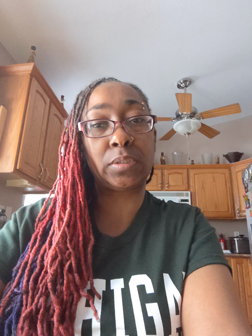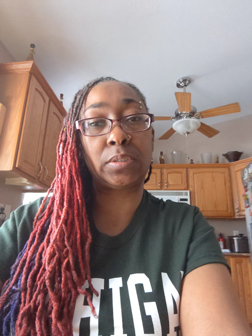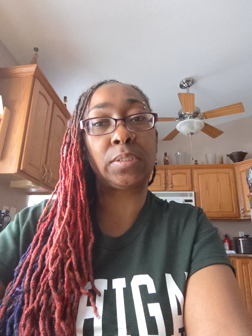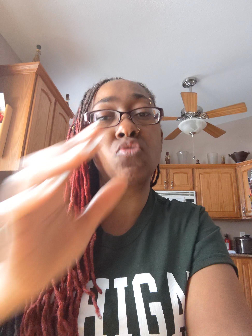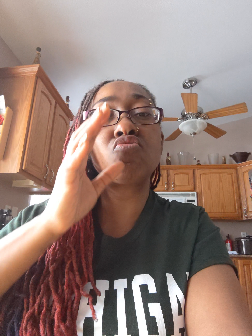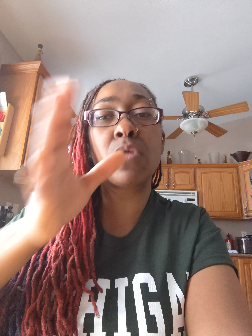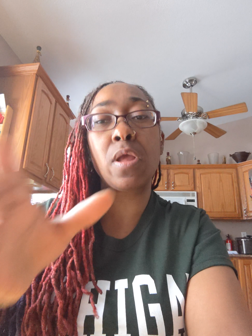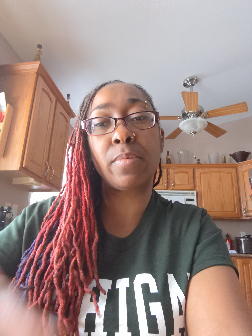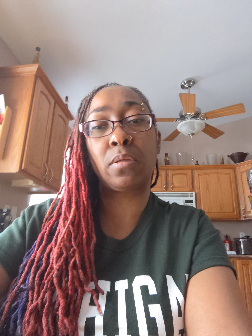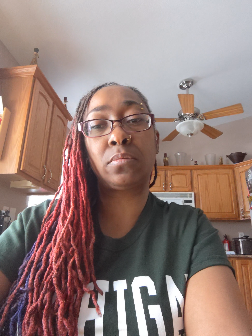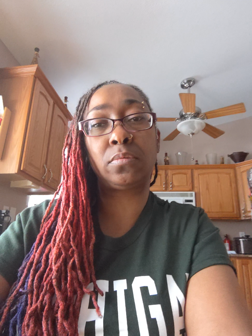grandma